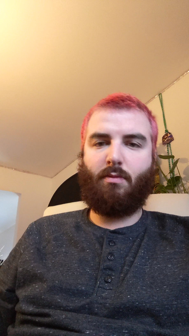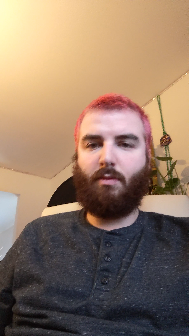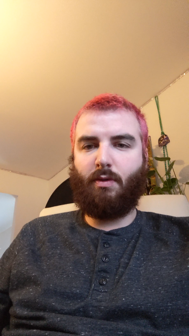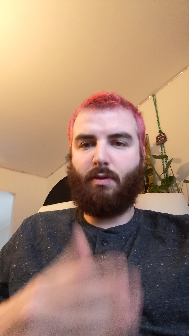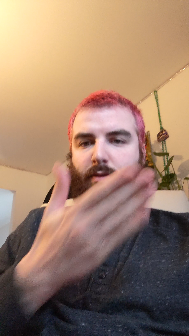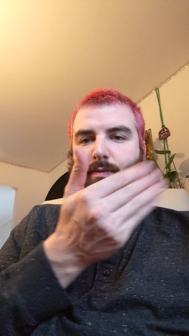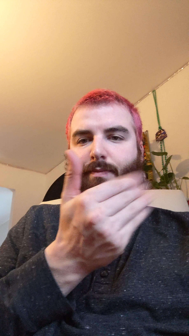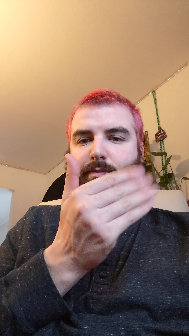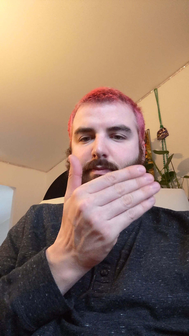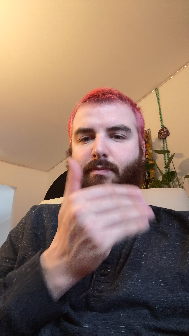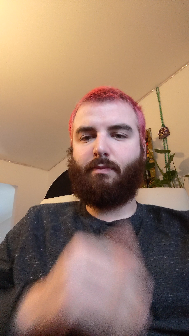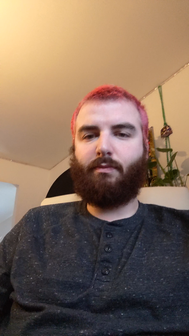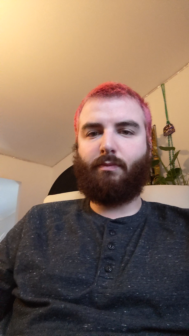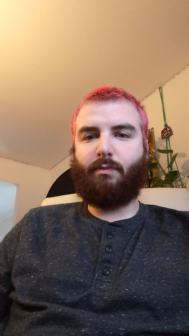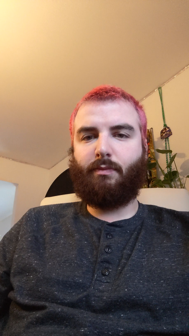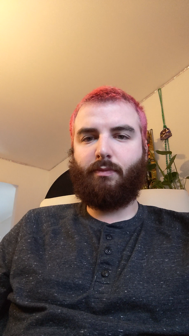butterfly